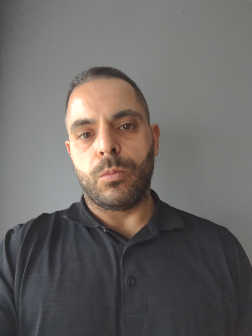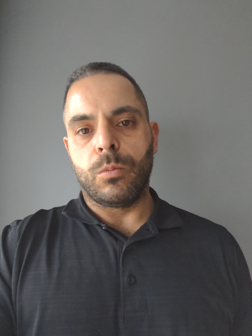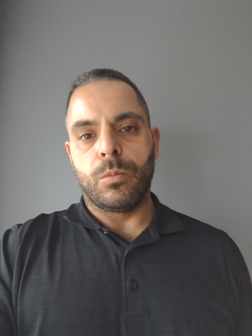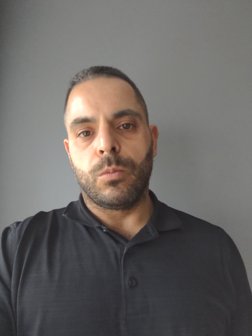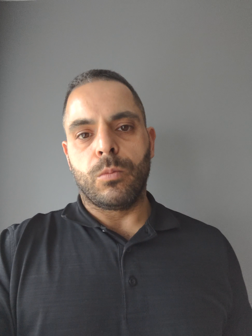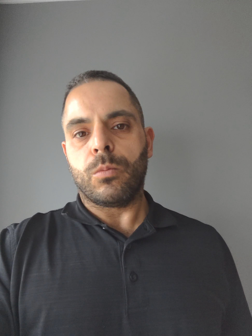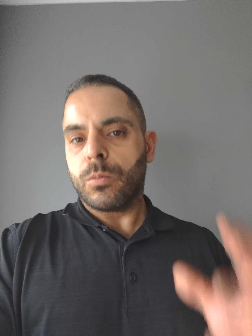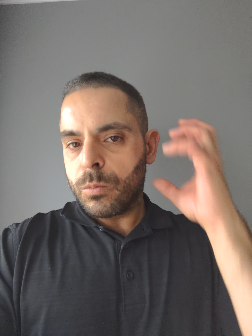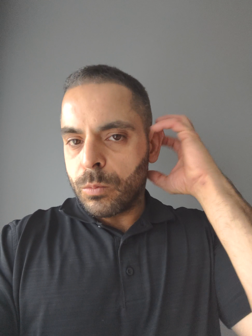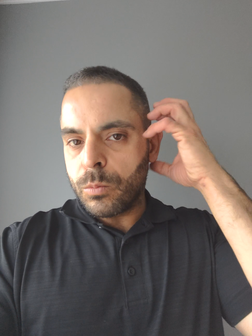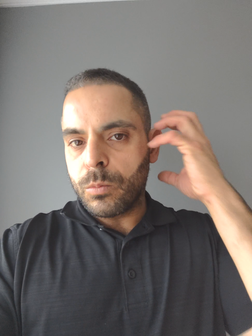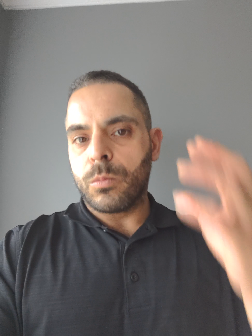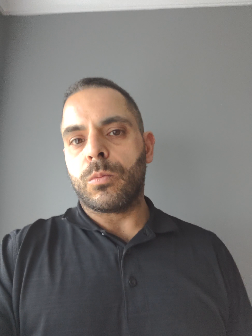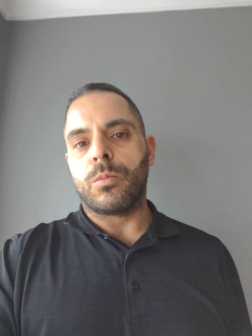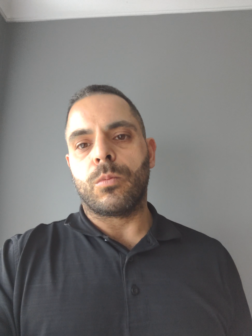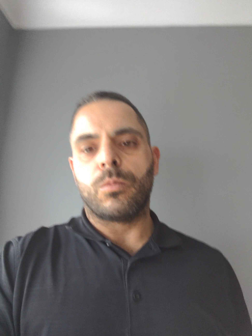radio